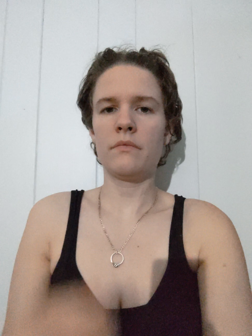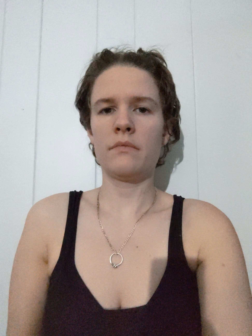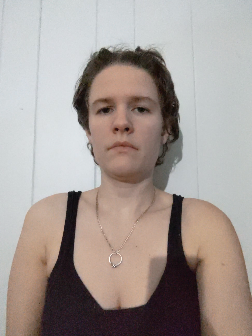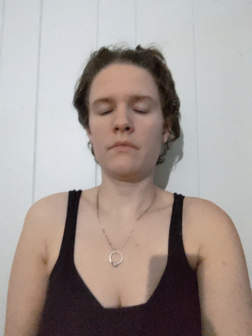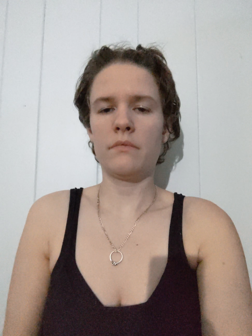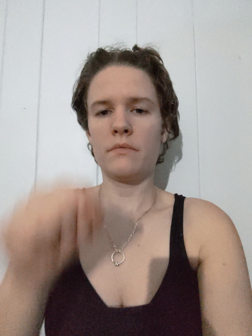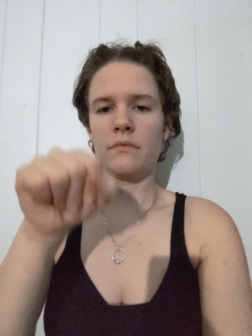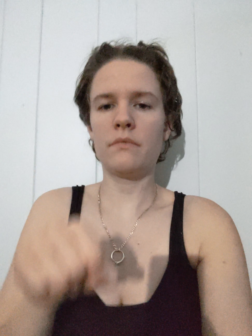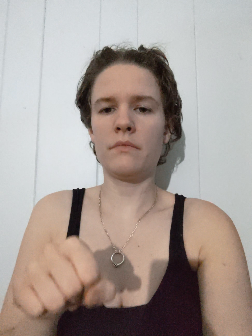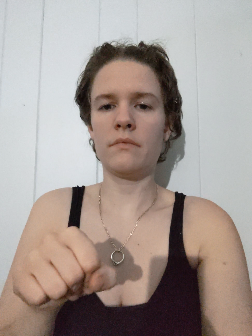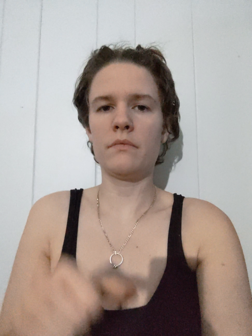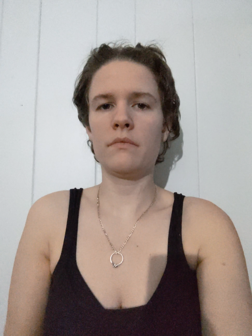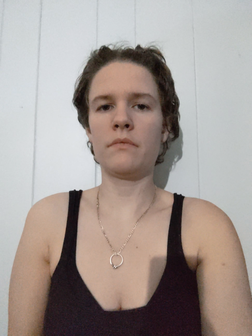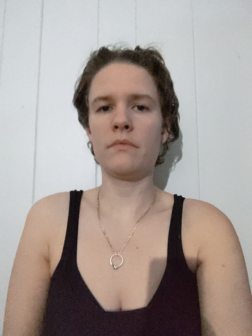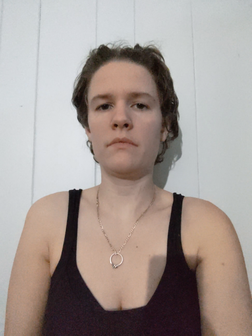can